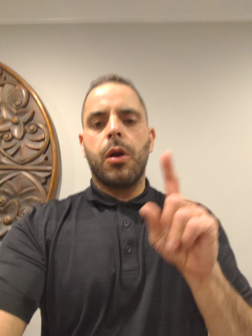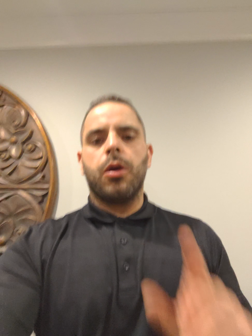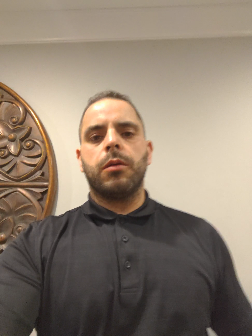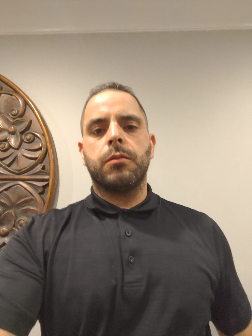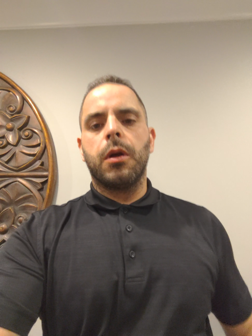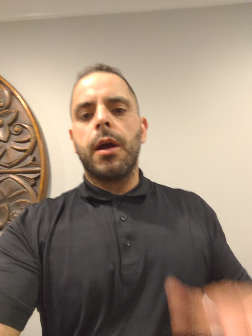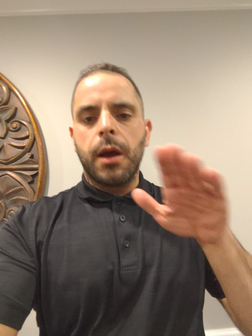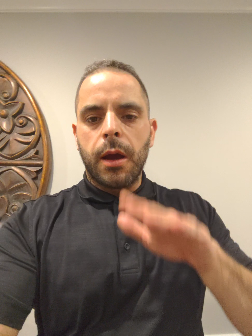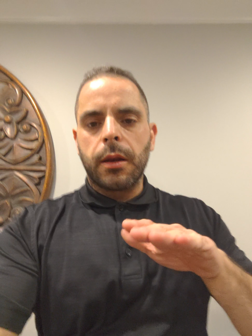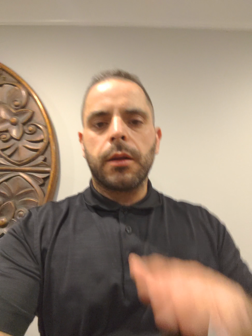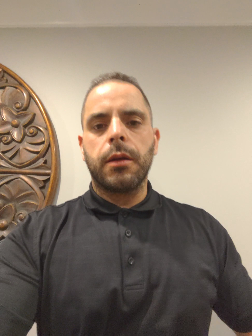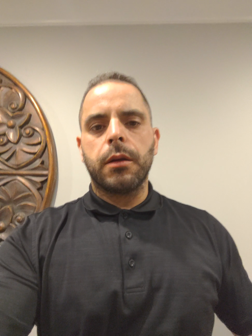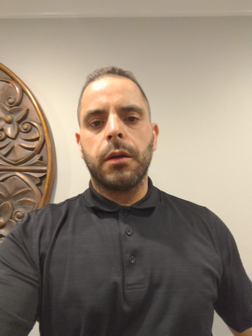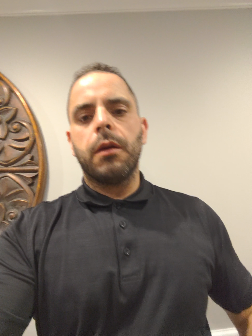on